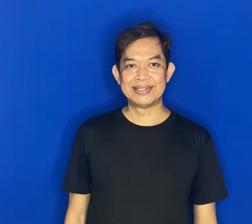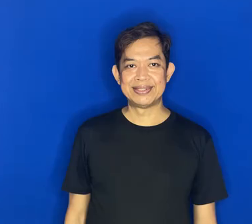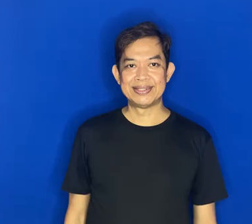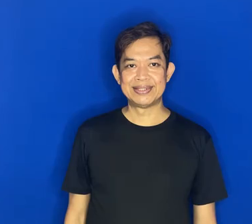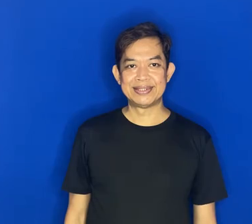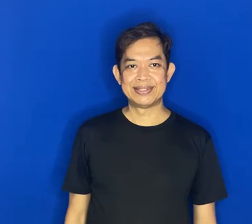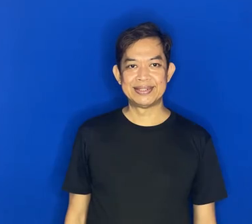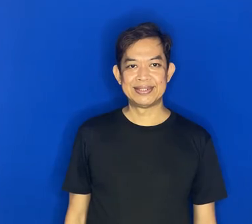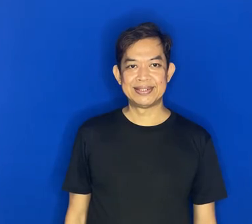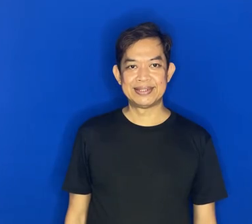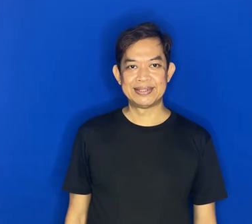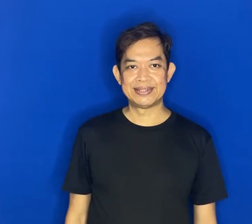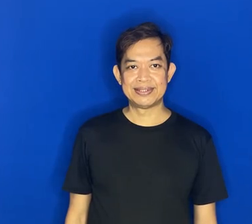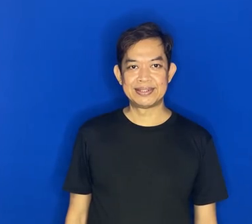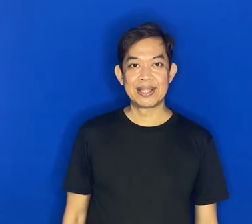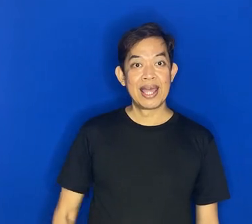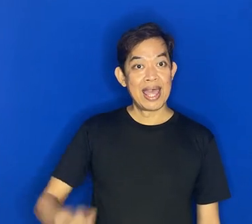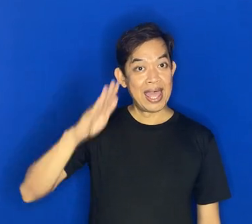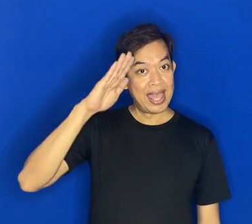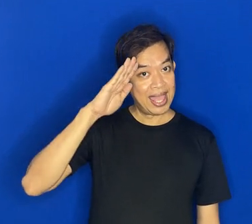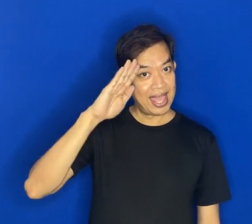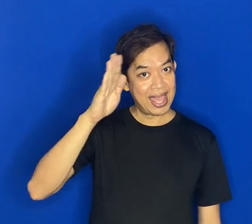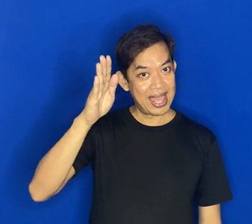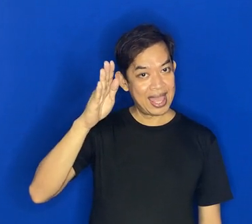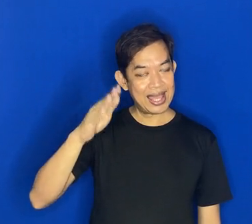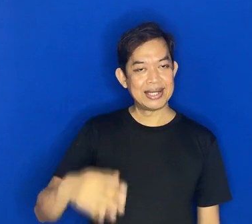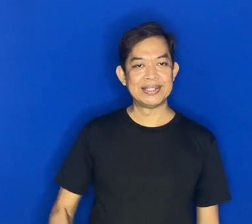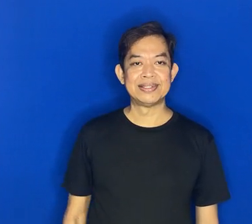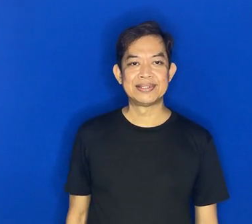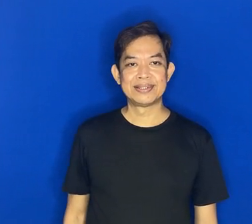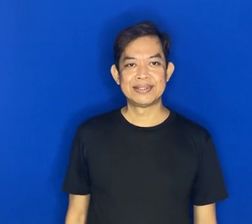hello